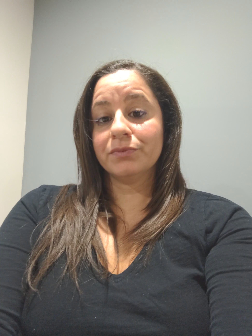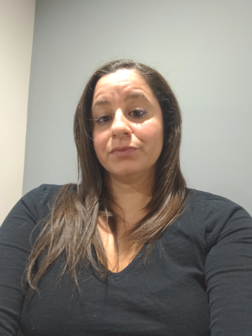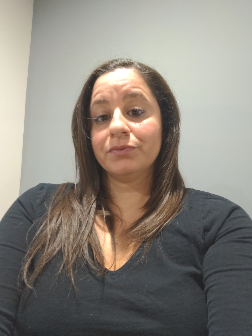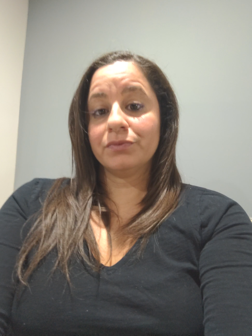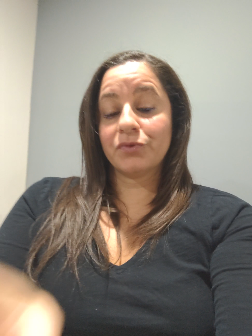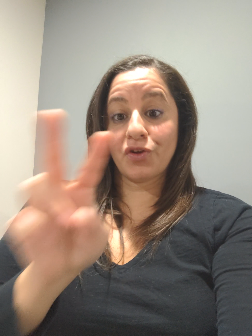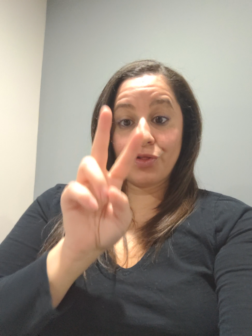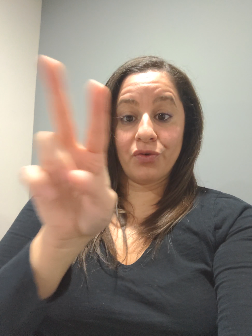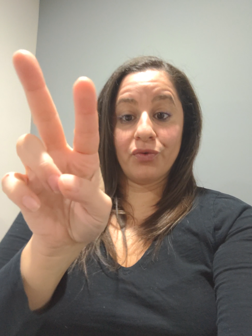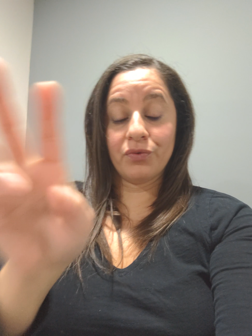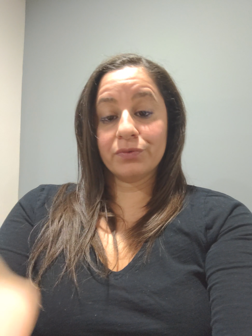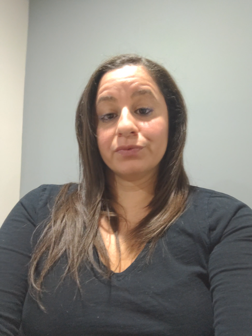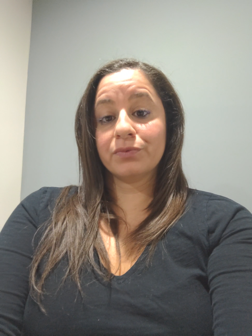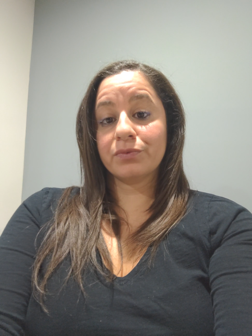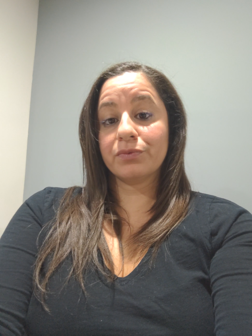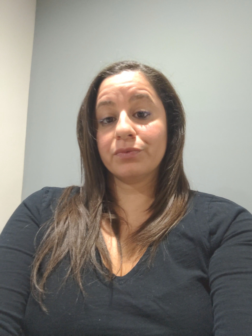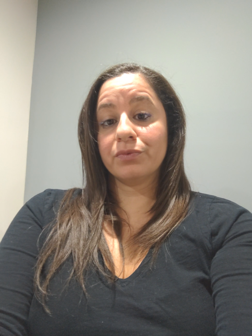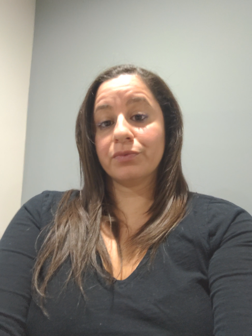look